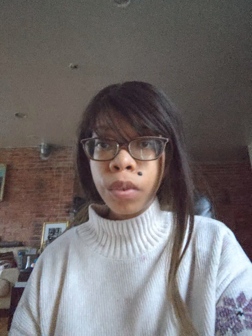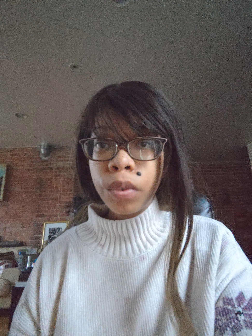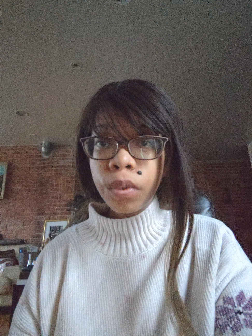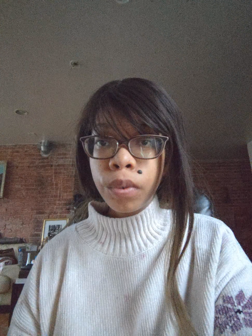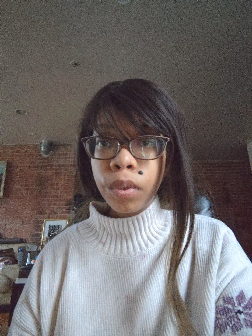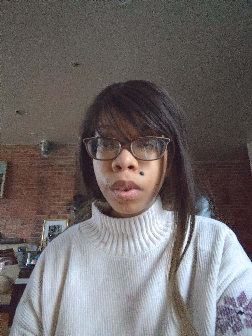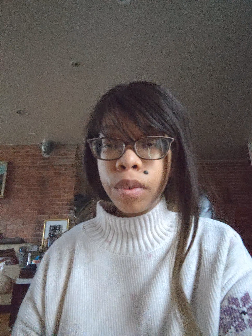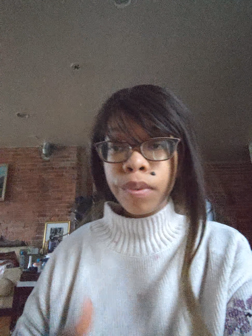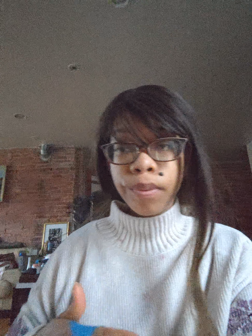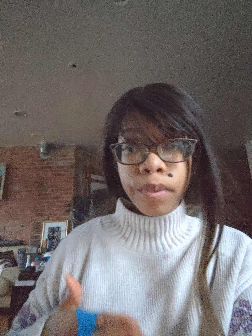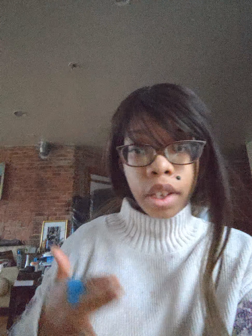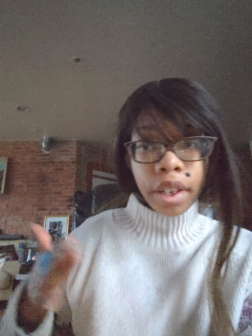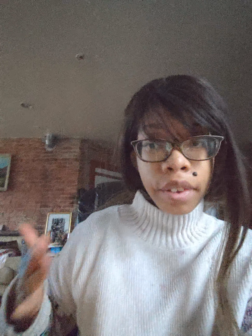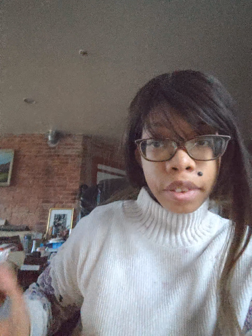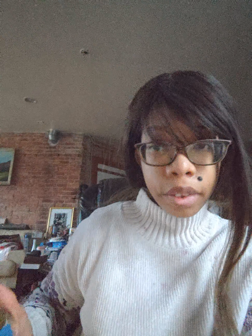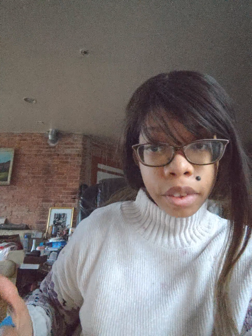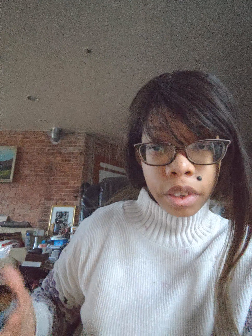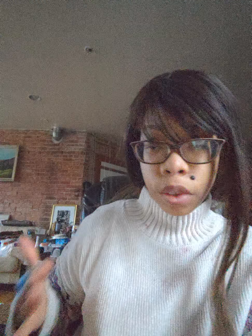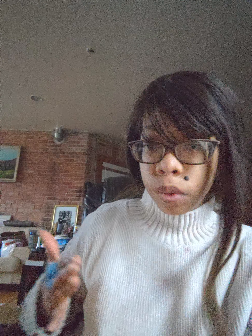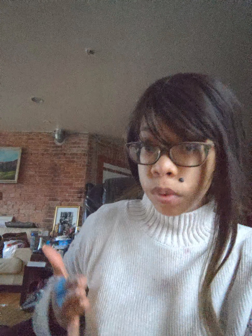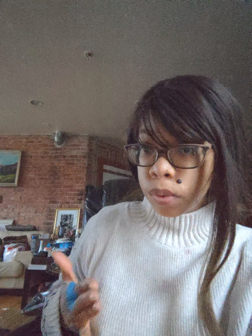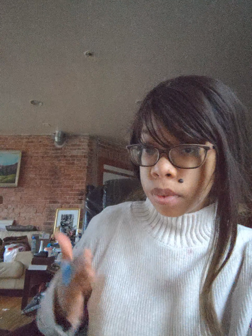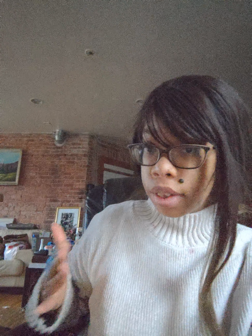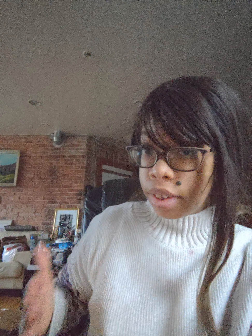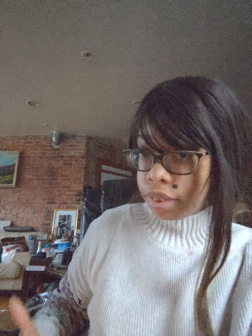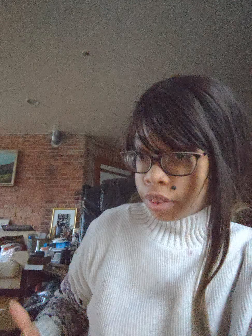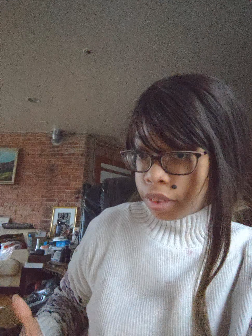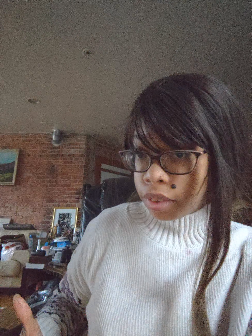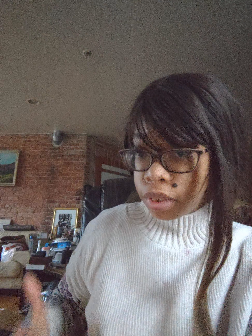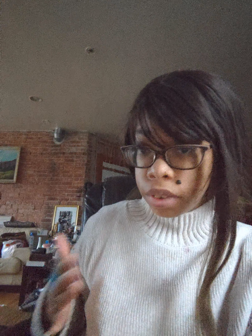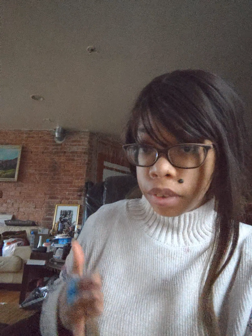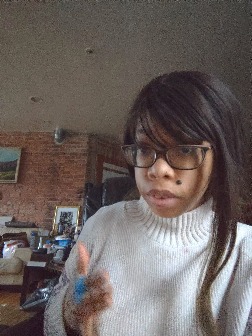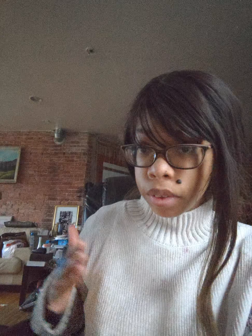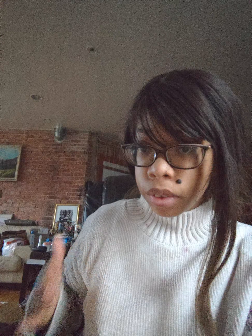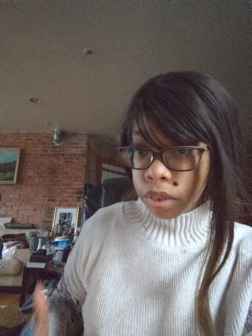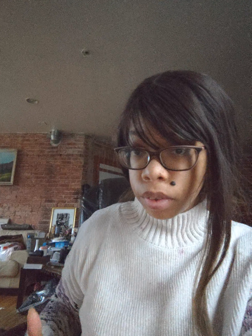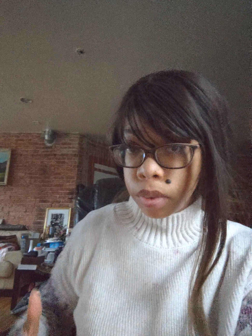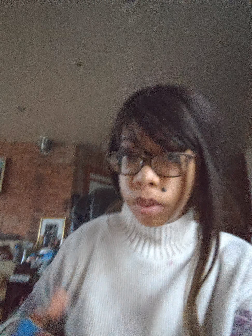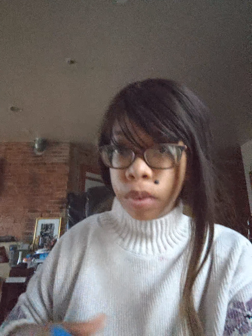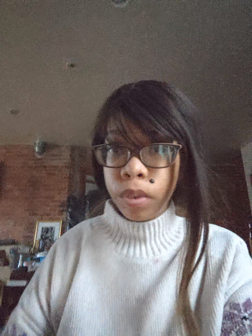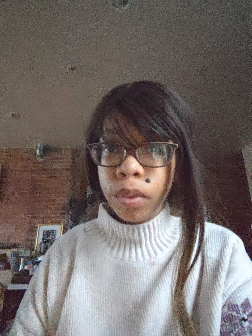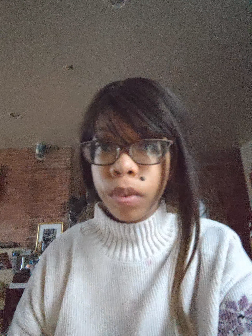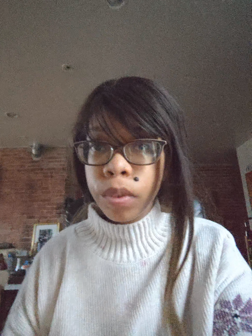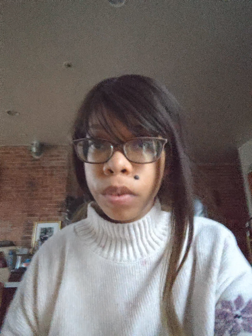beside